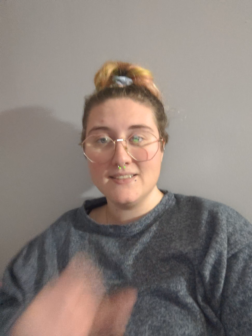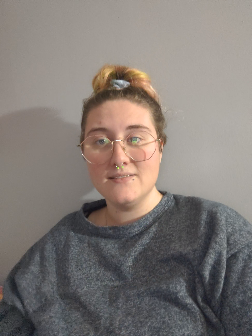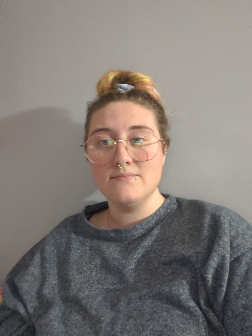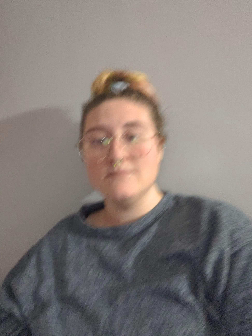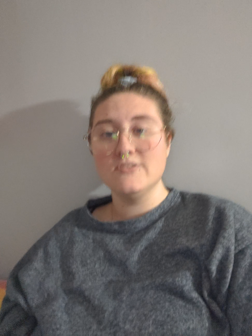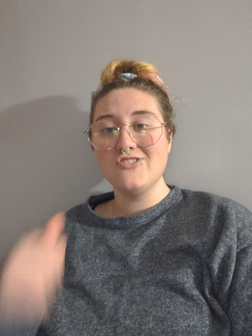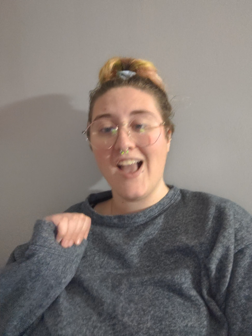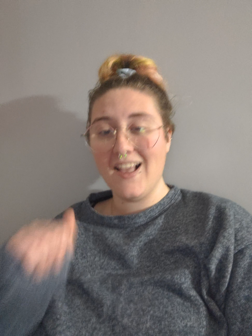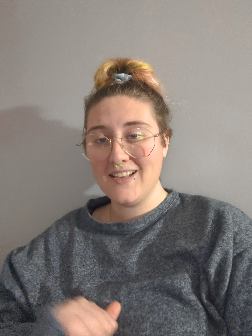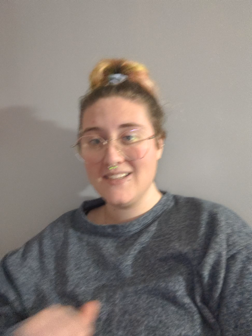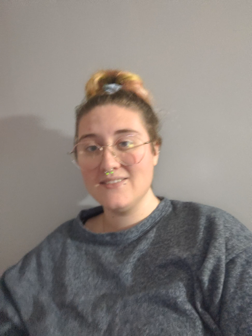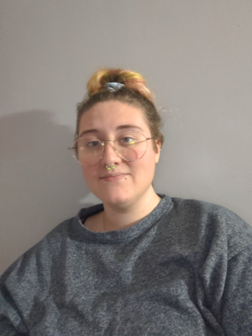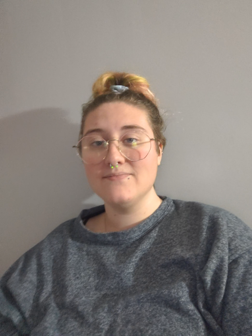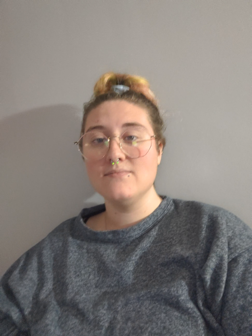jacket